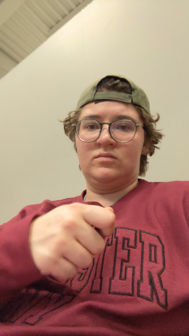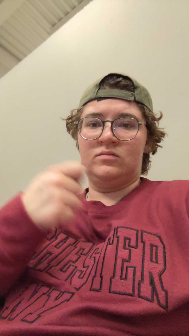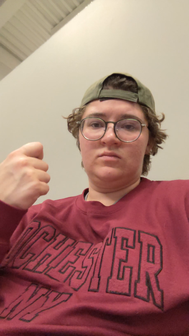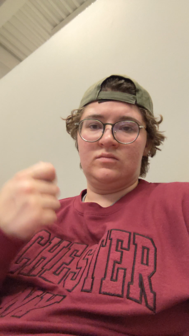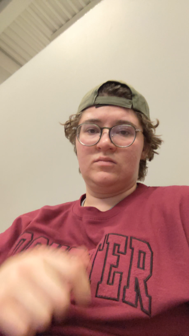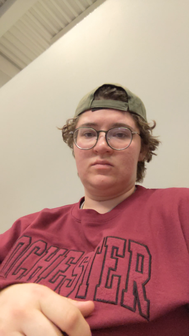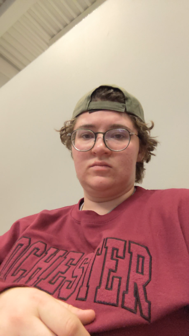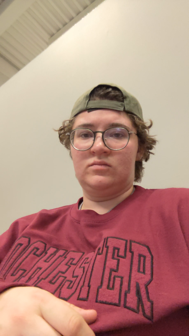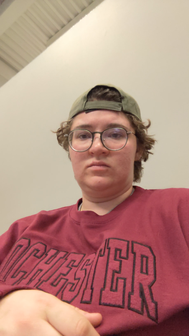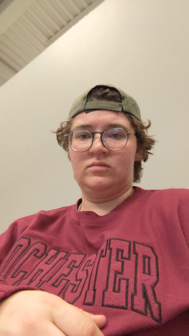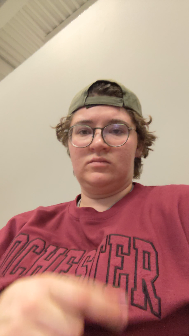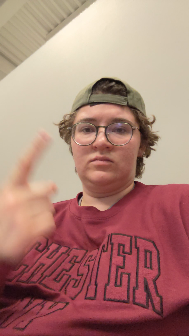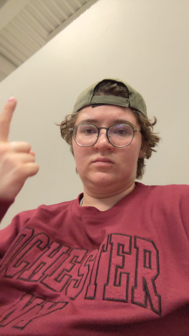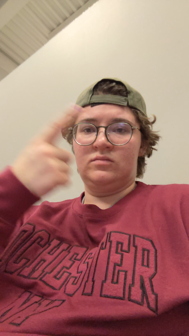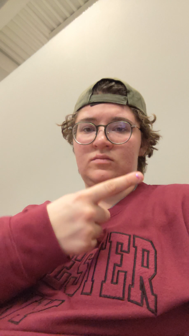day